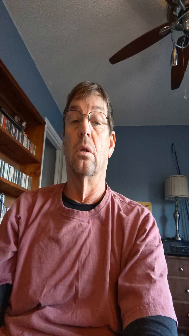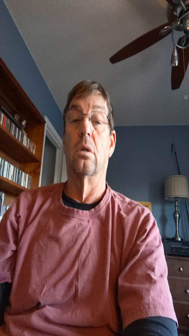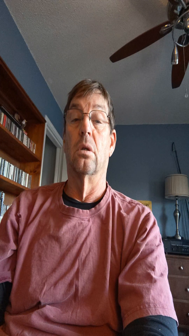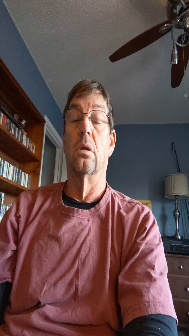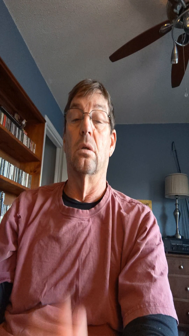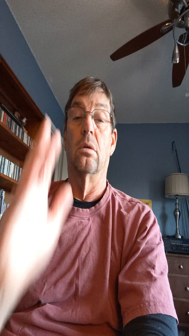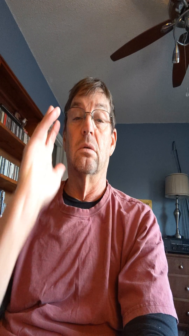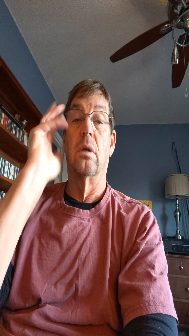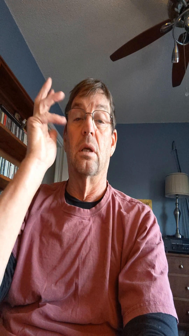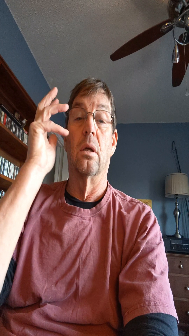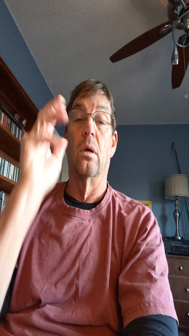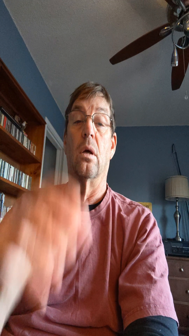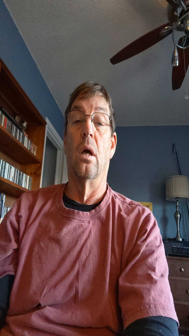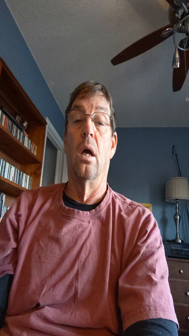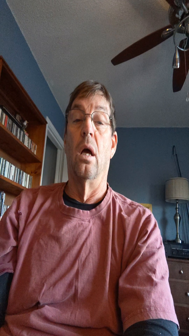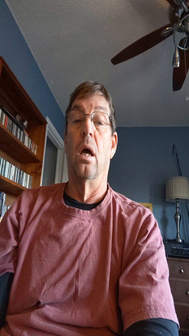radio